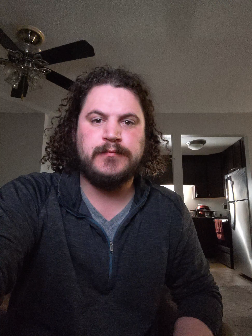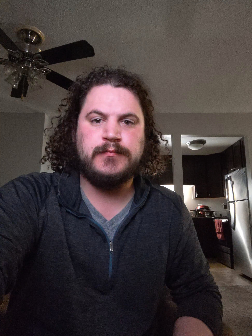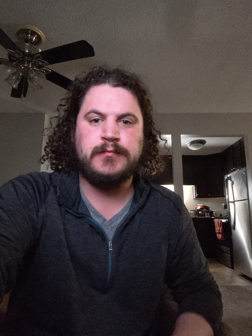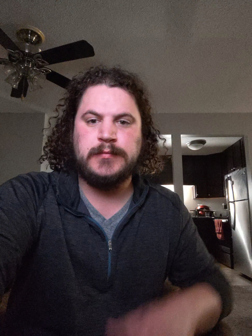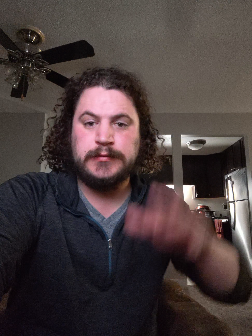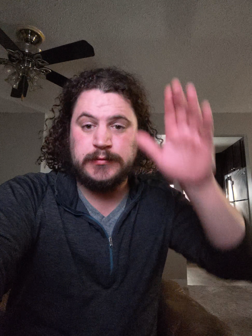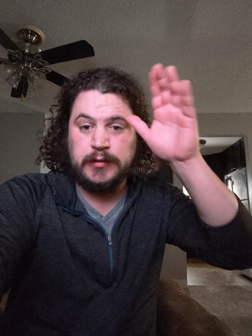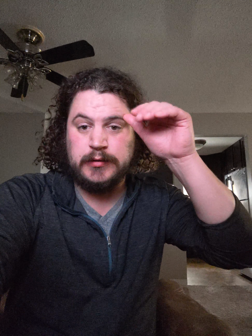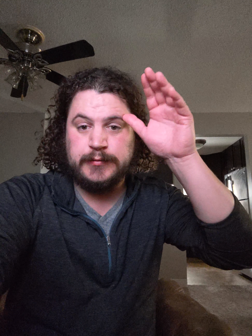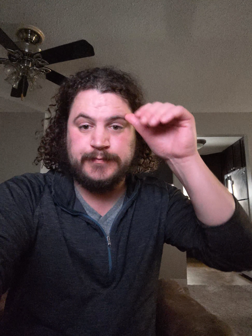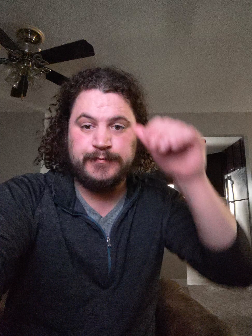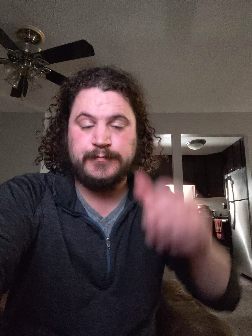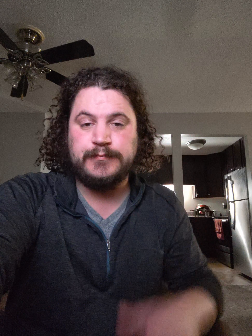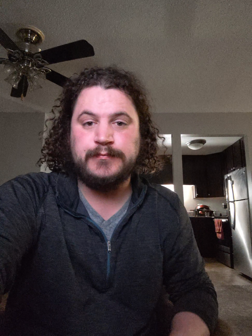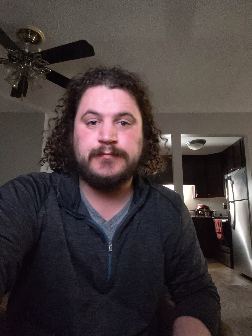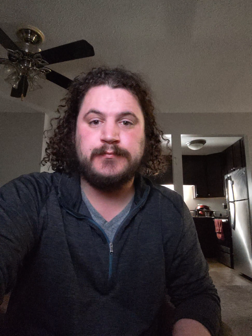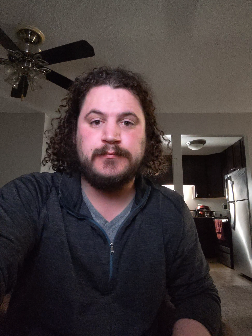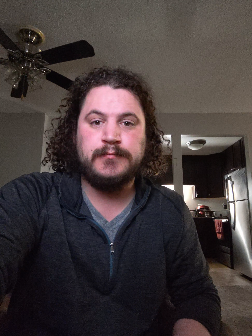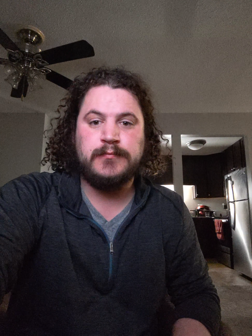donkey